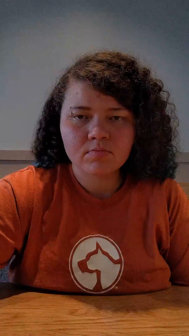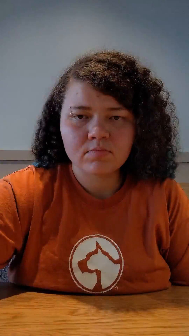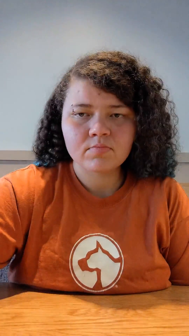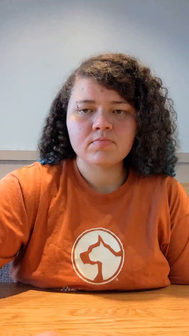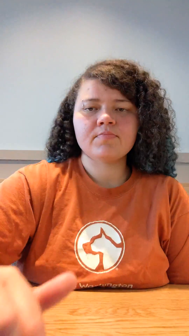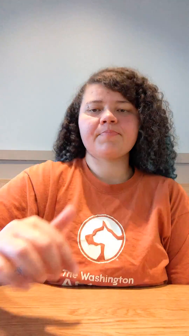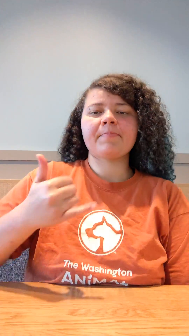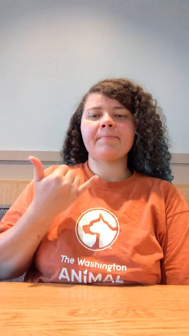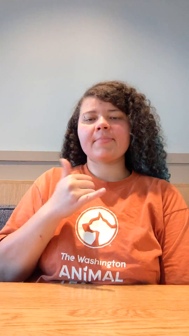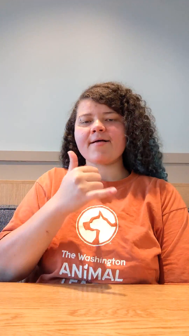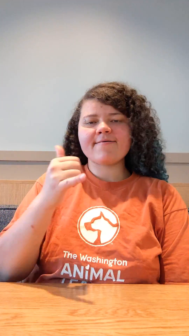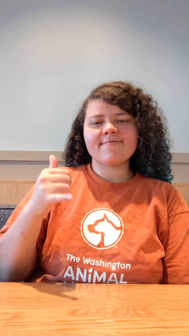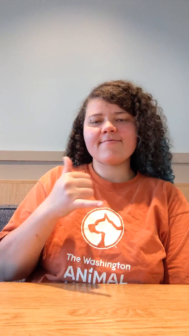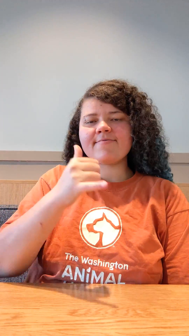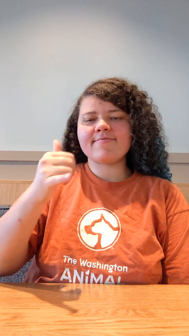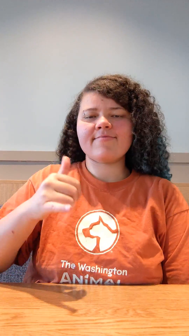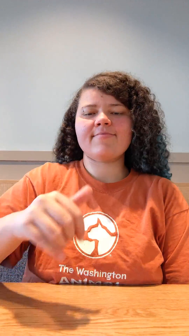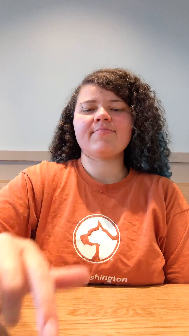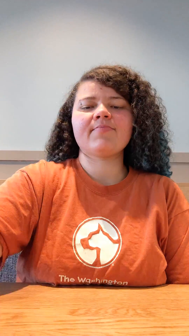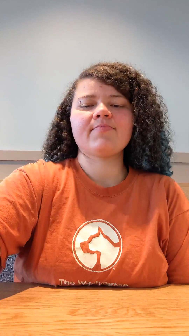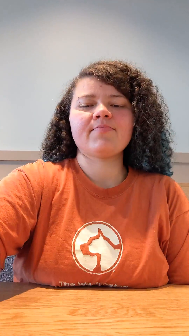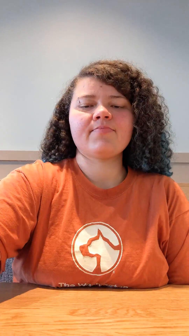play